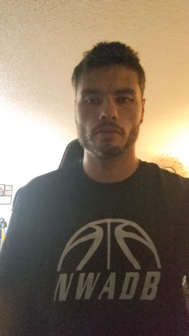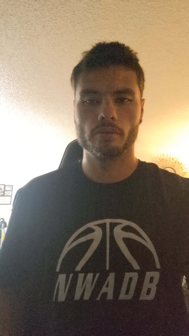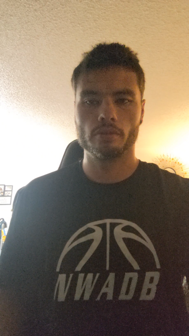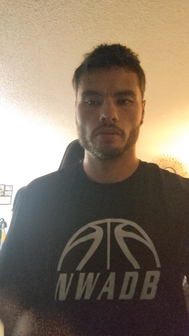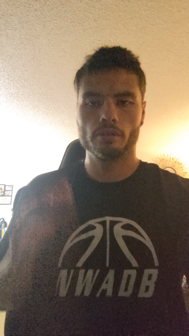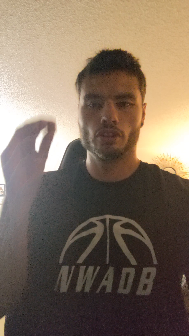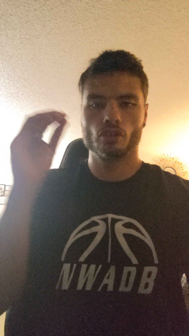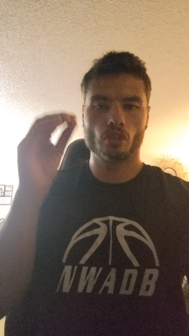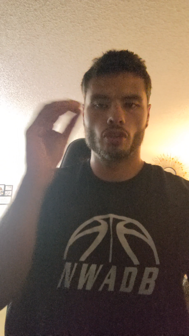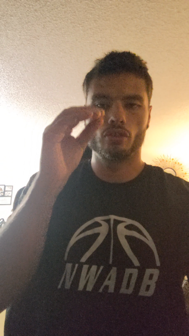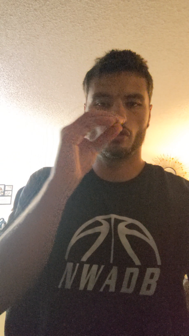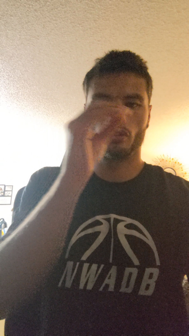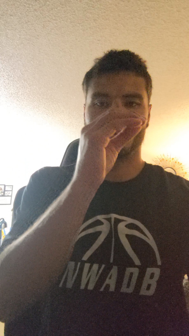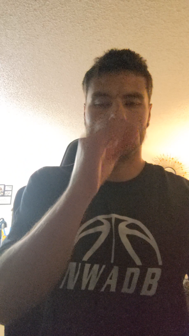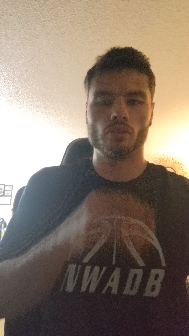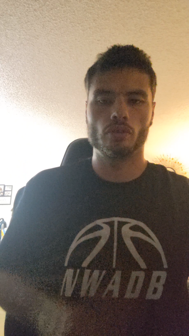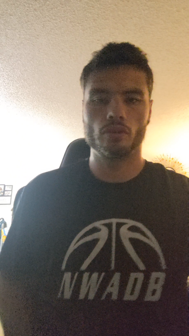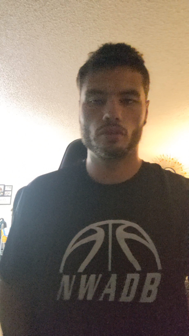dinosaur